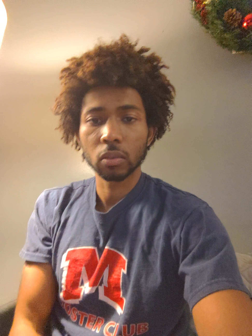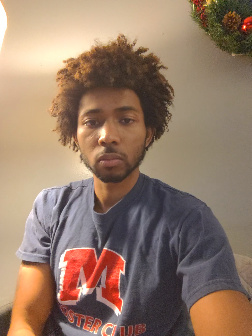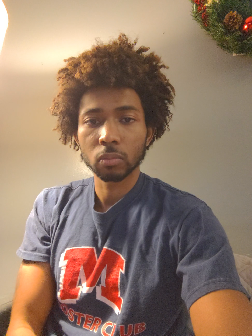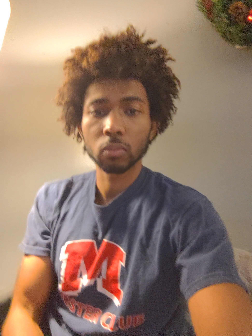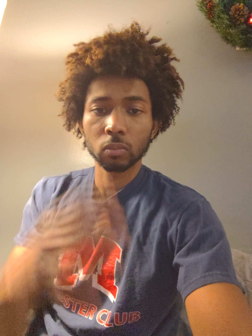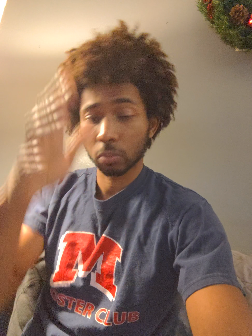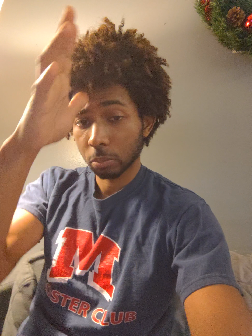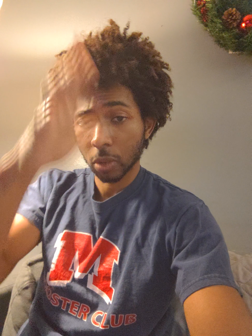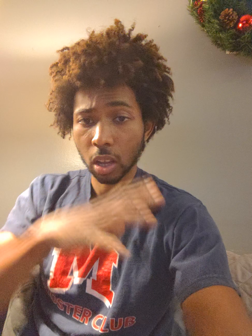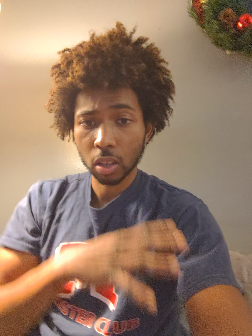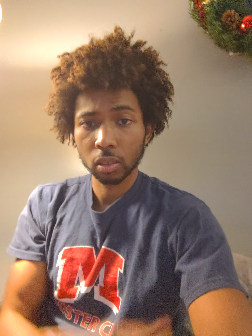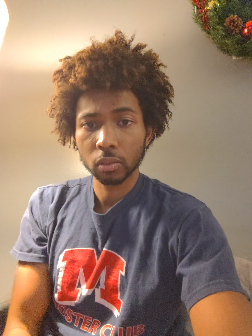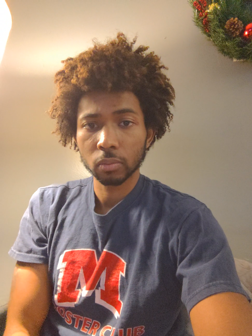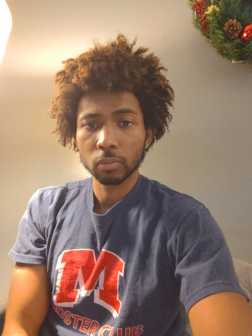man